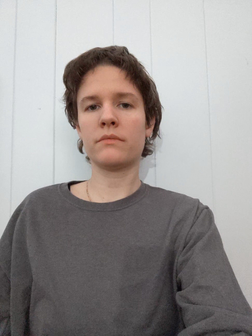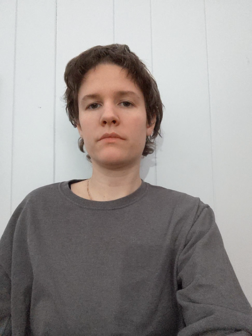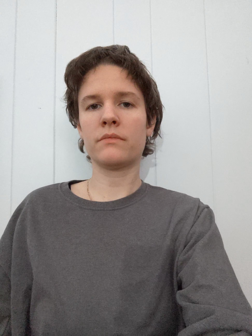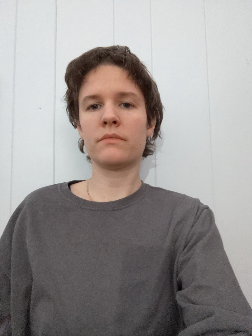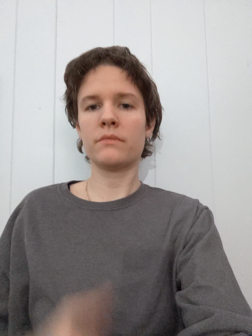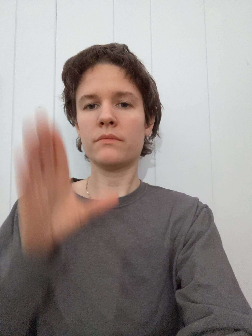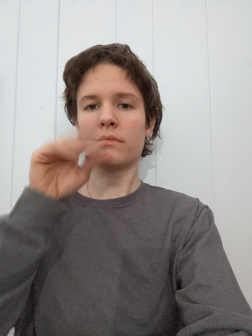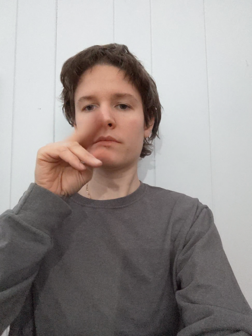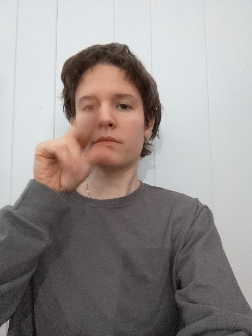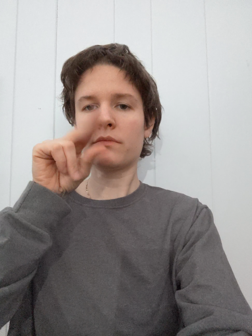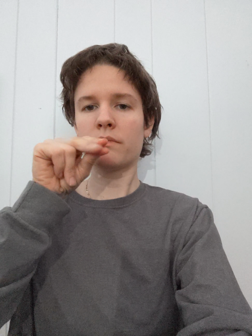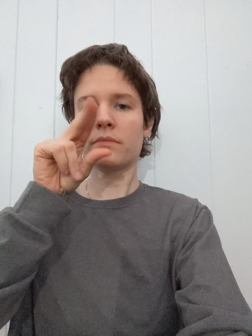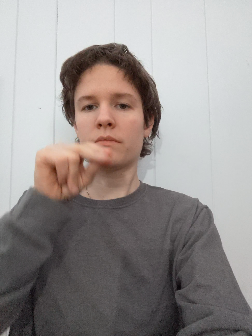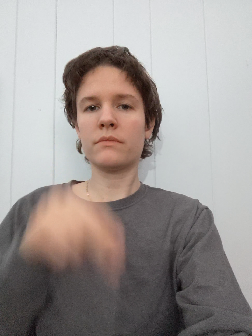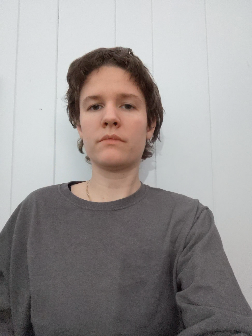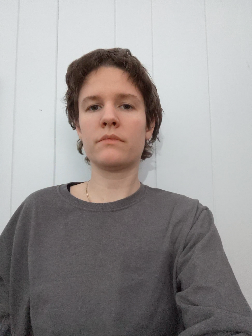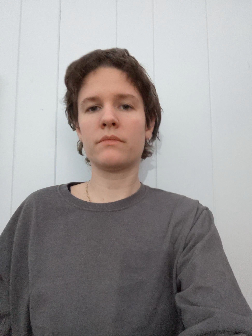duck